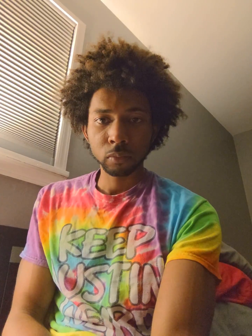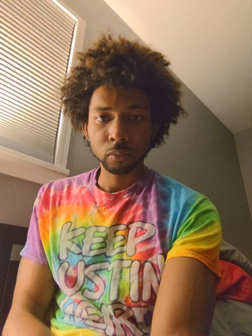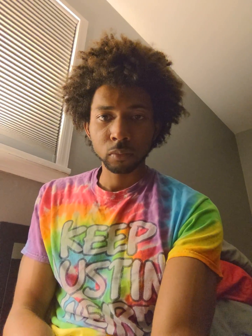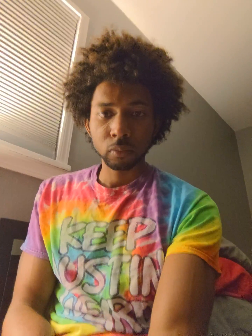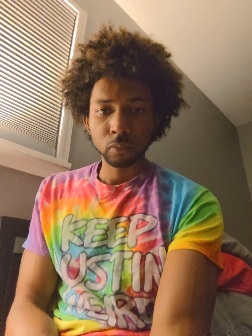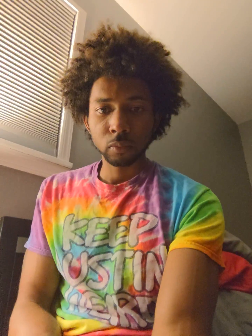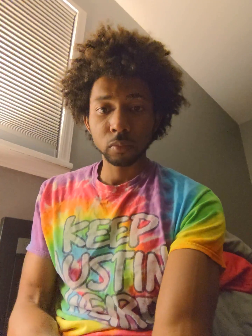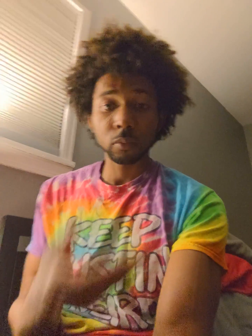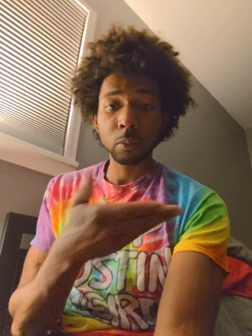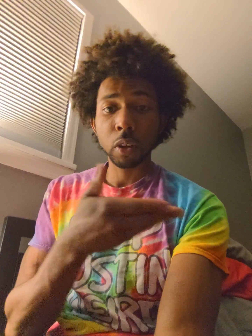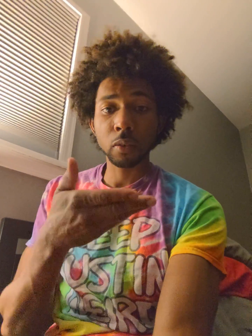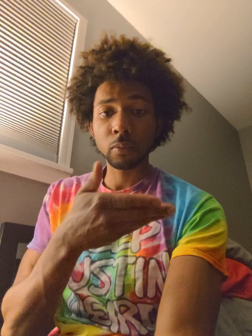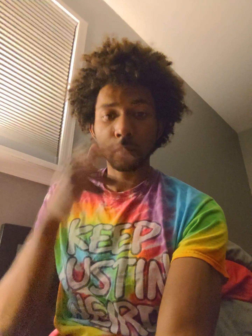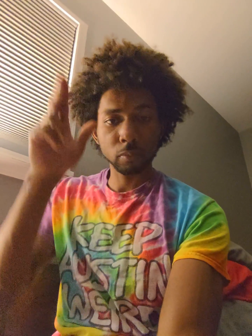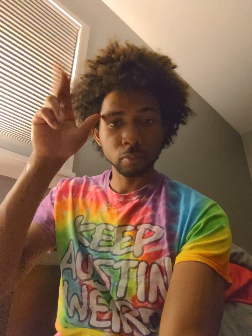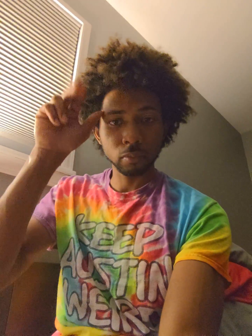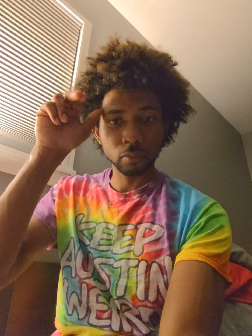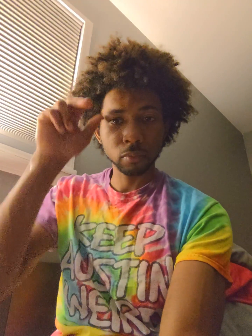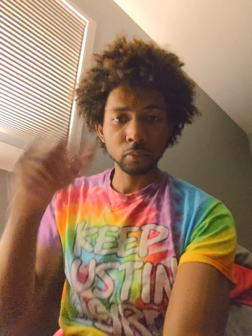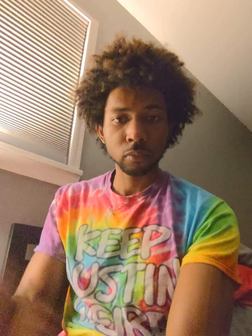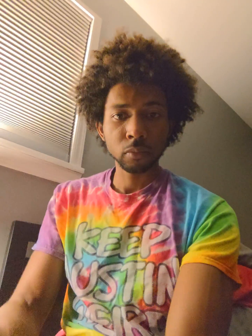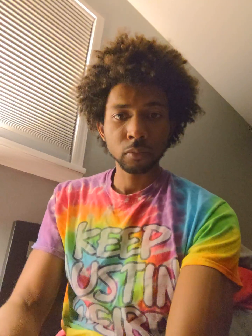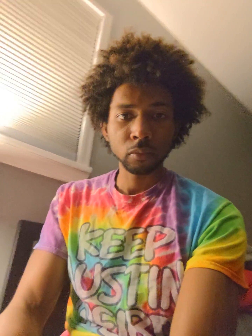pony